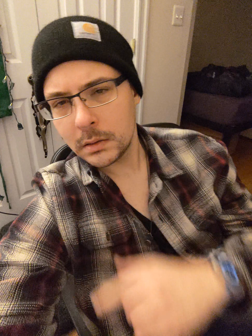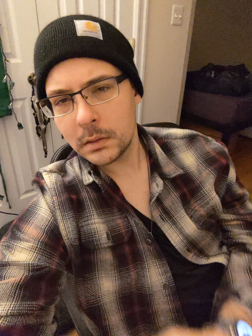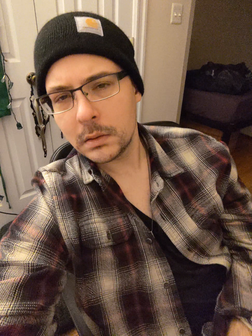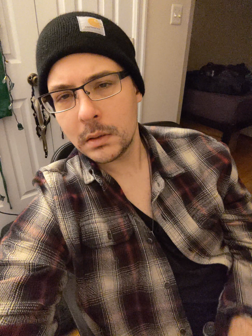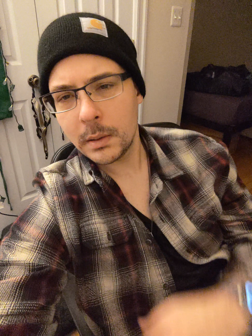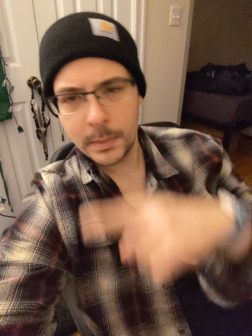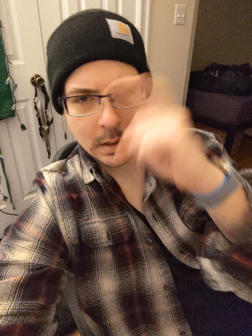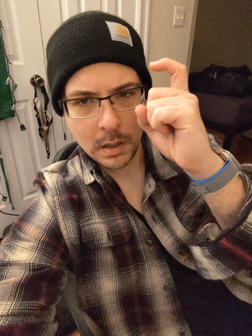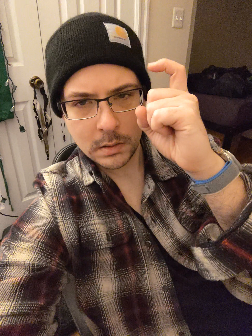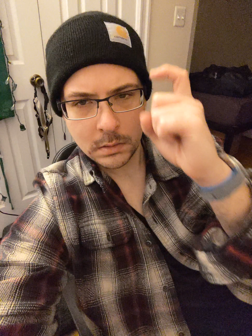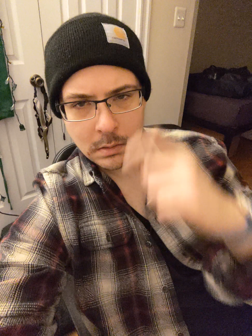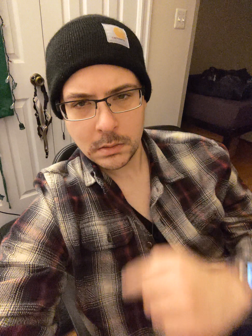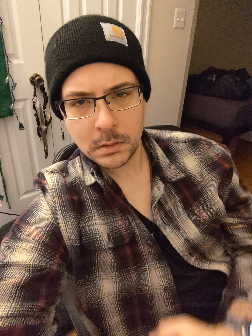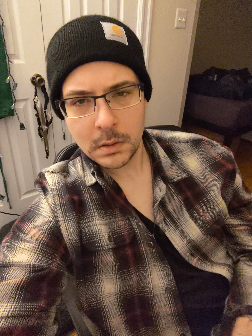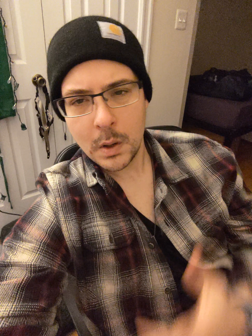because